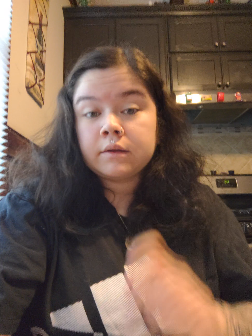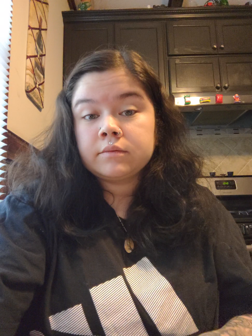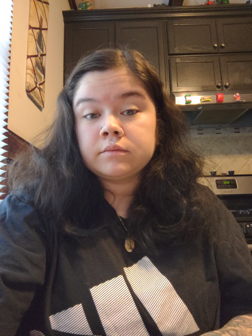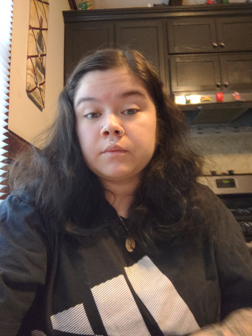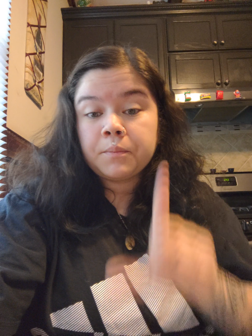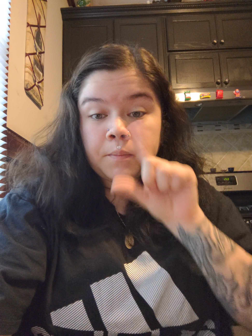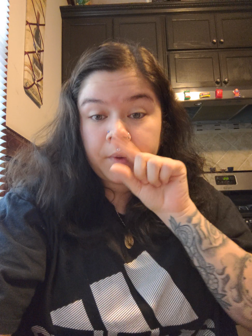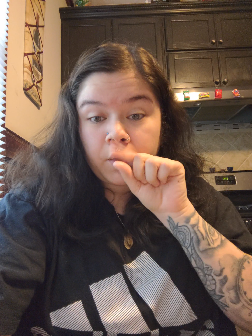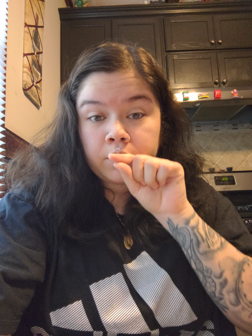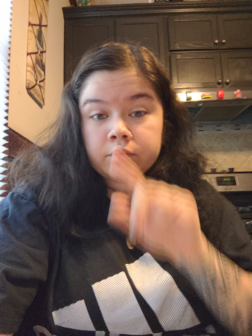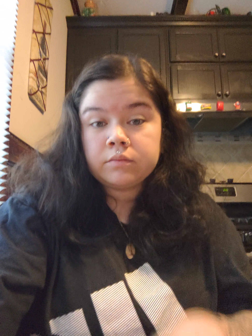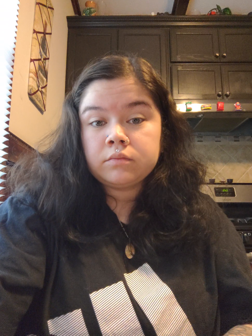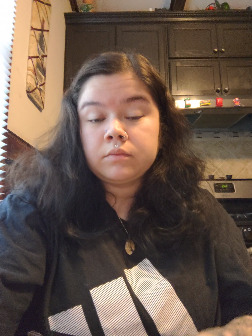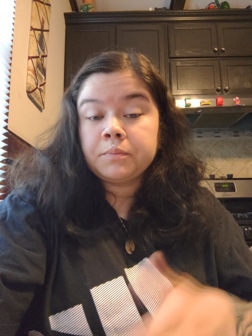bird